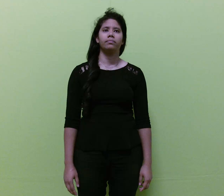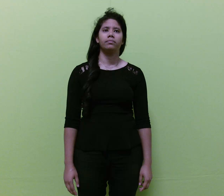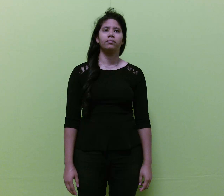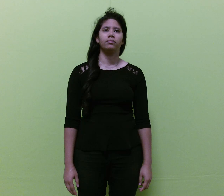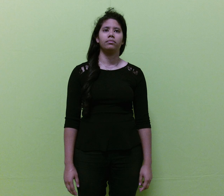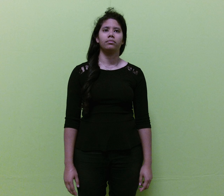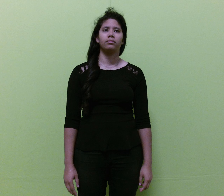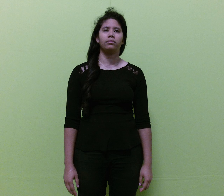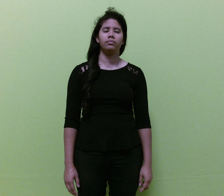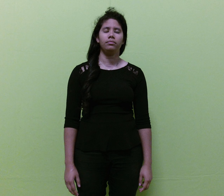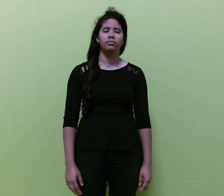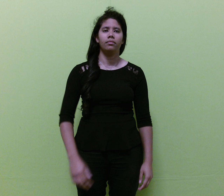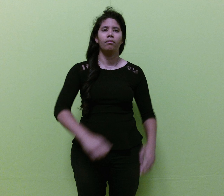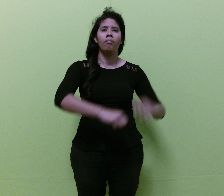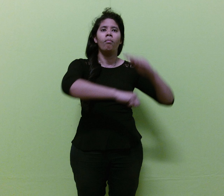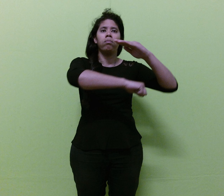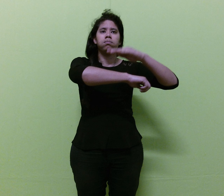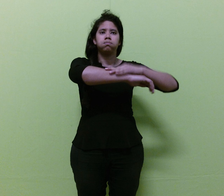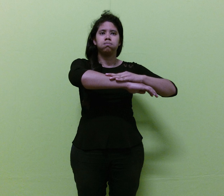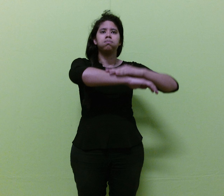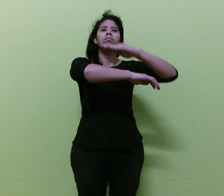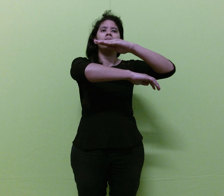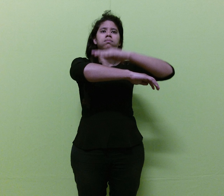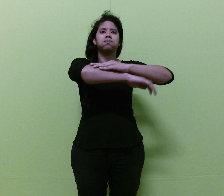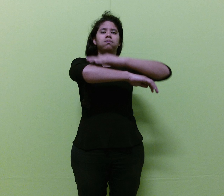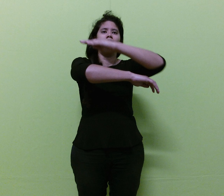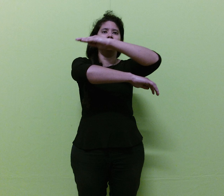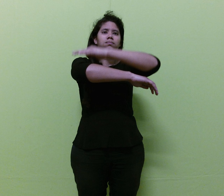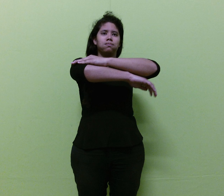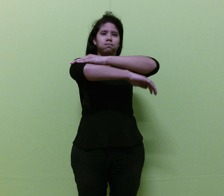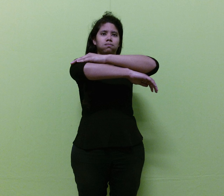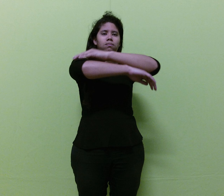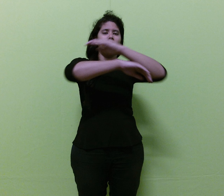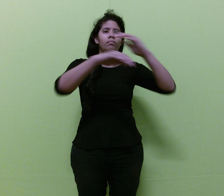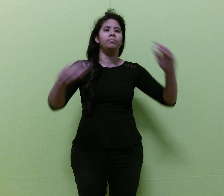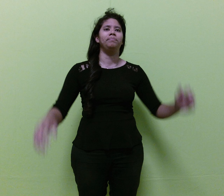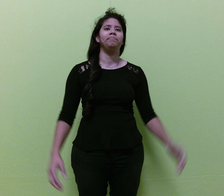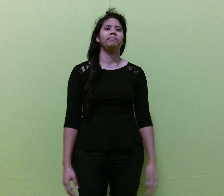sapo